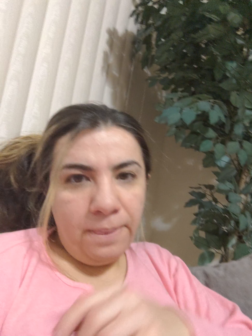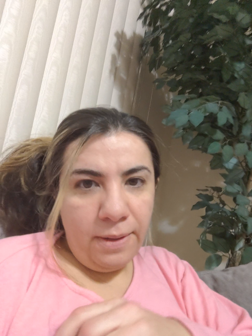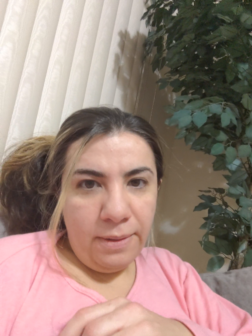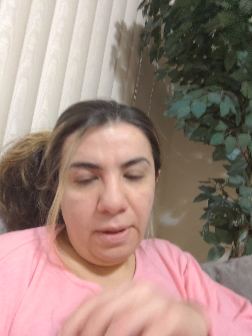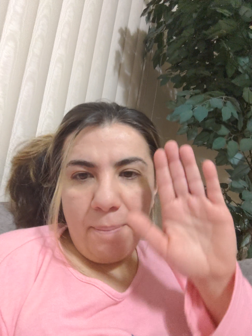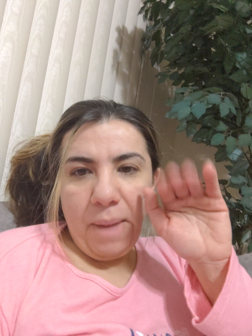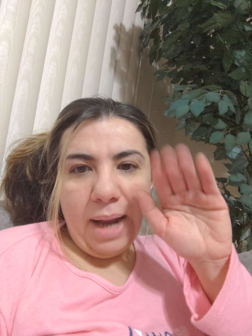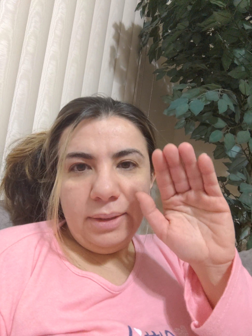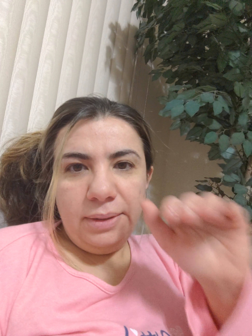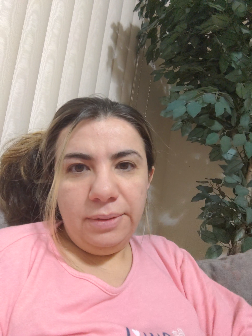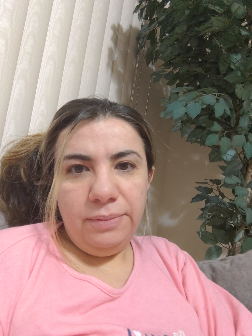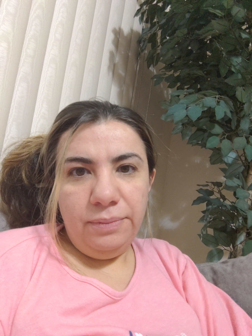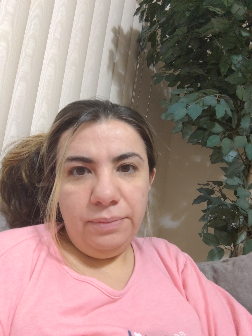bye